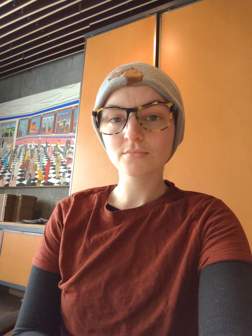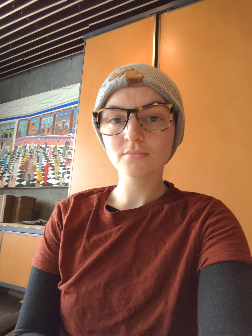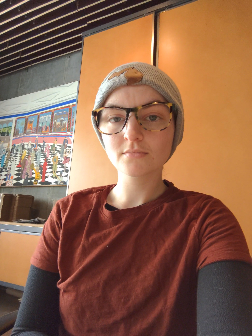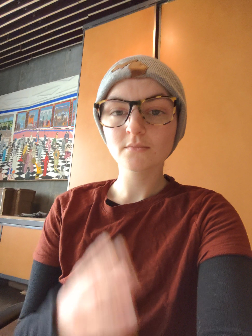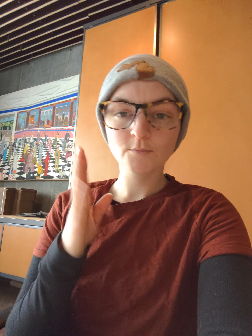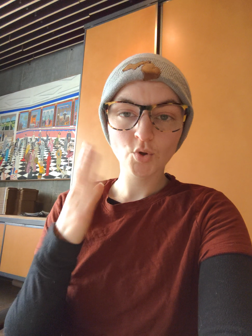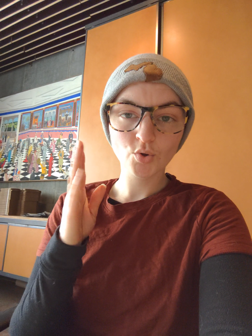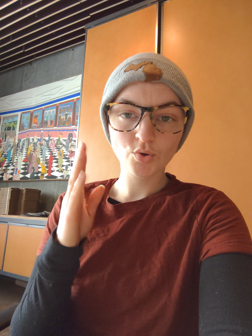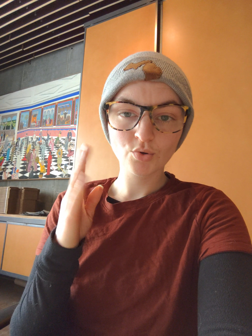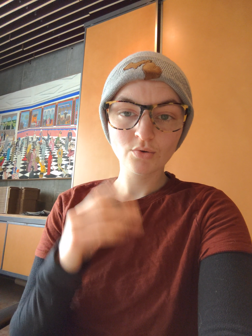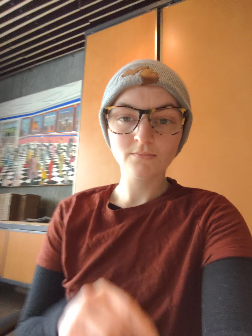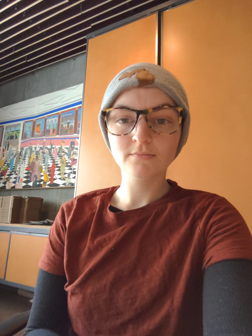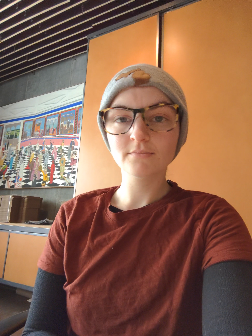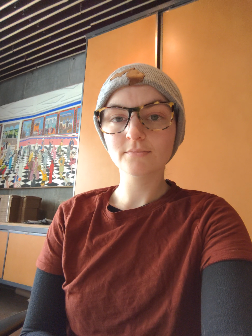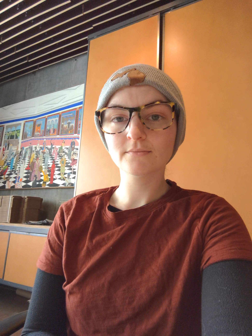blue